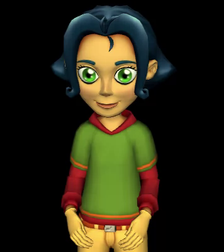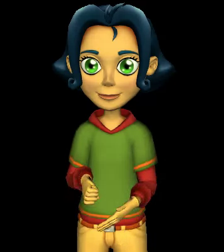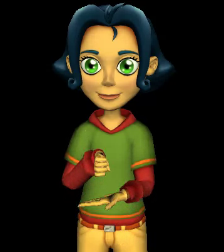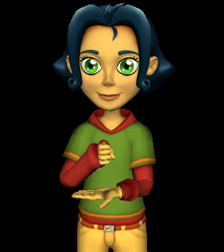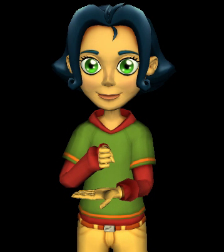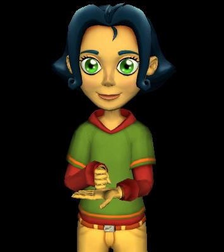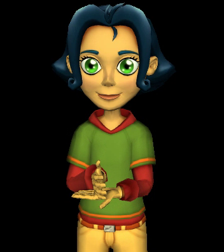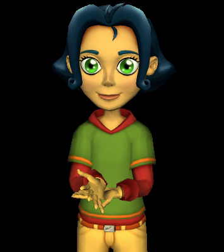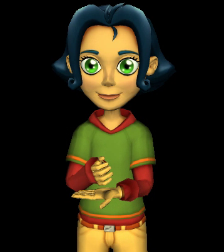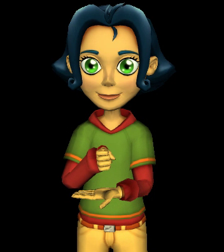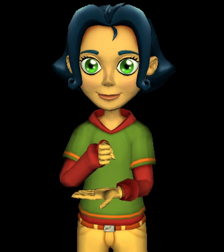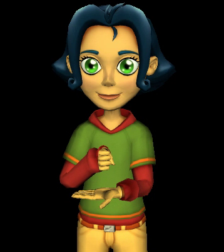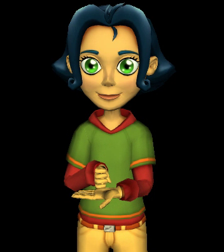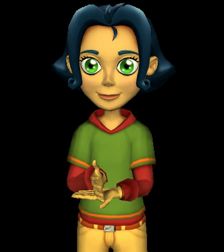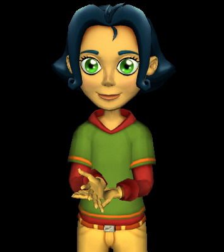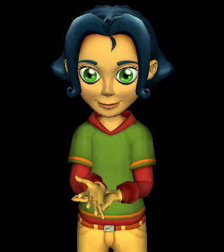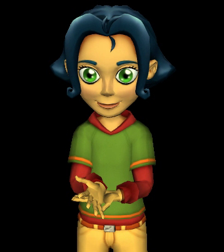معلومة